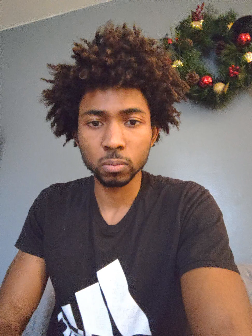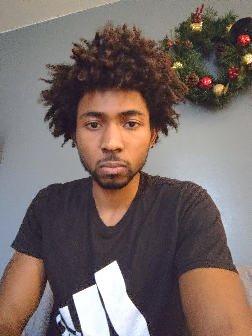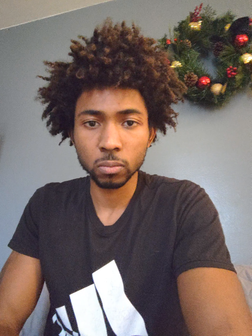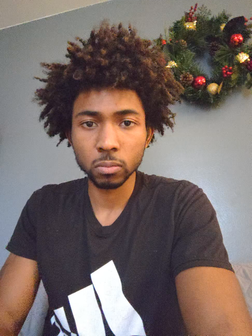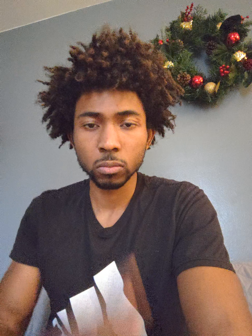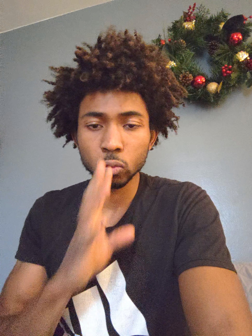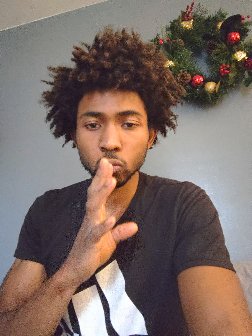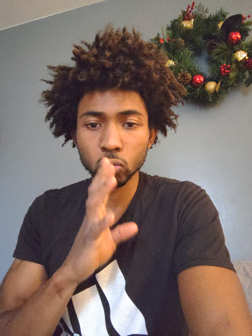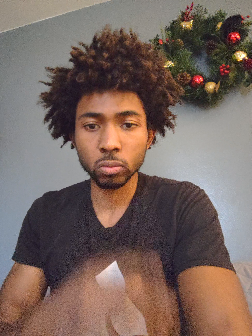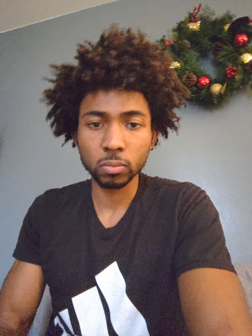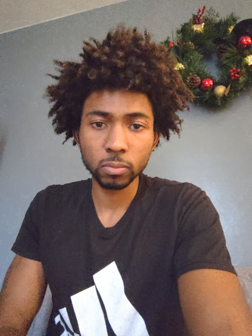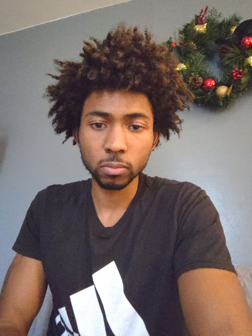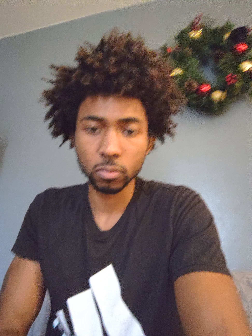talk